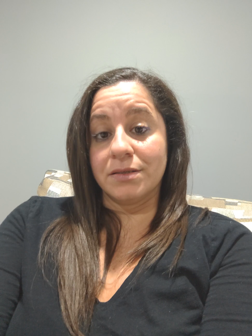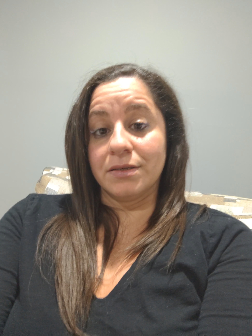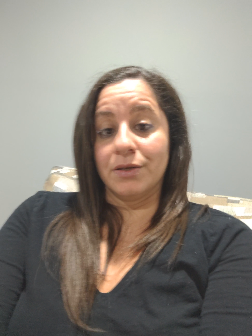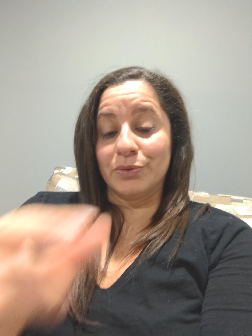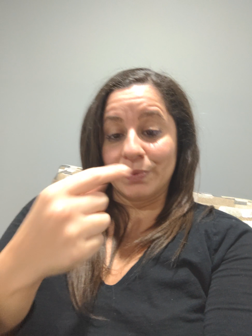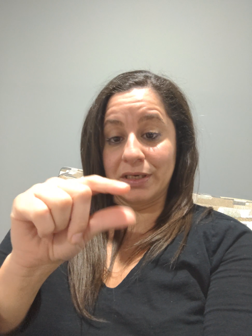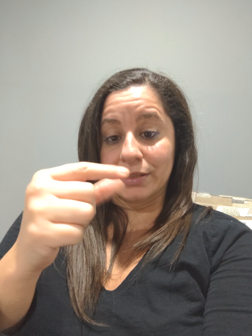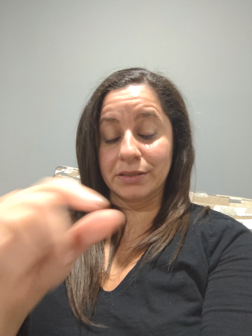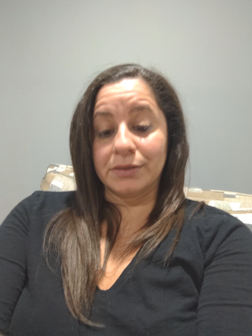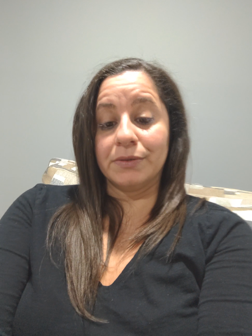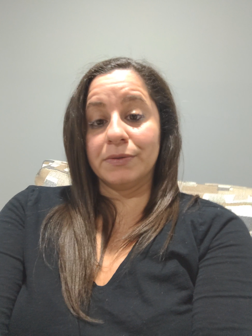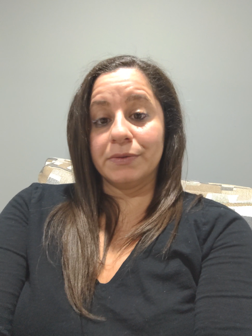green